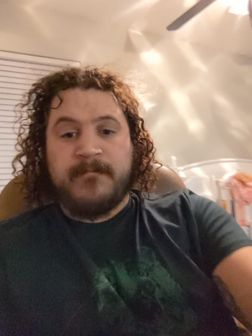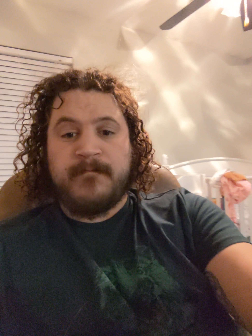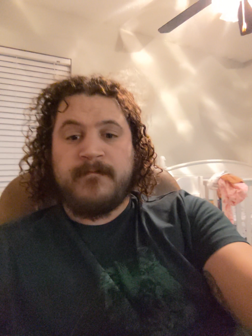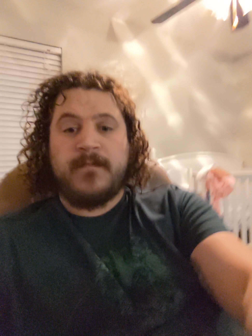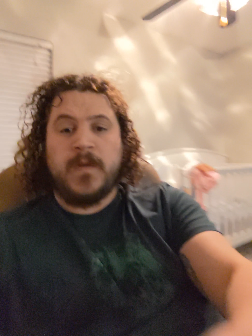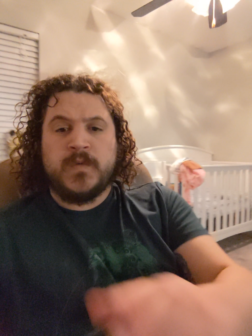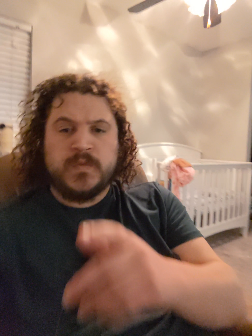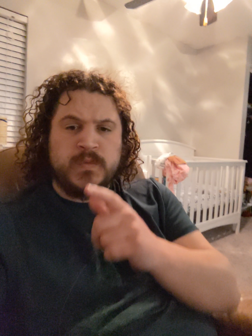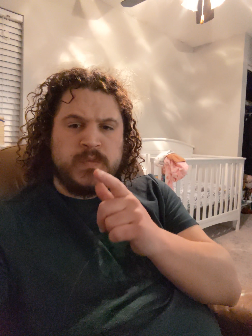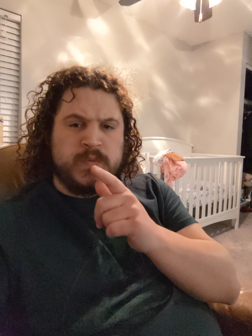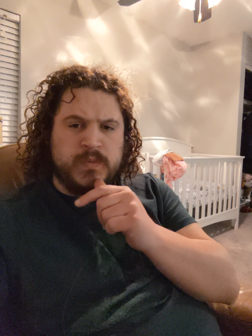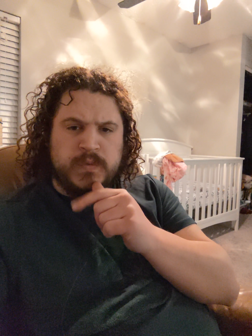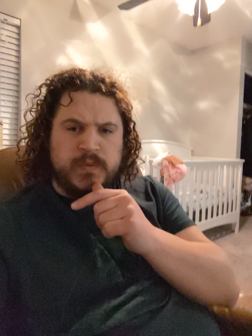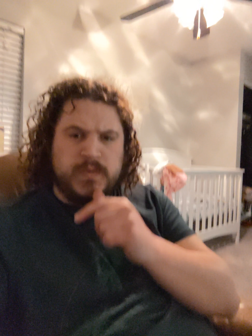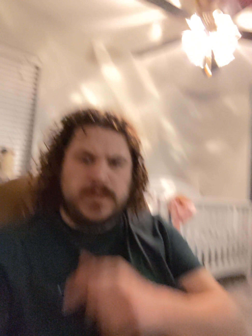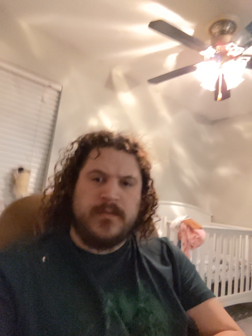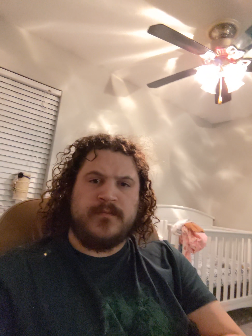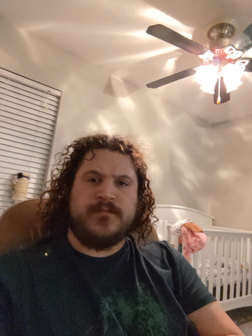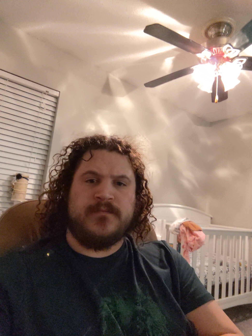who